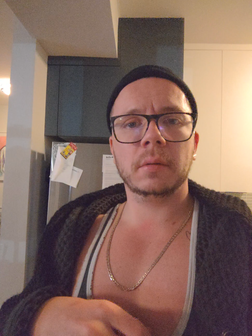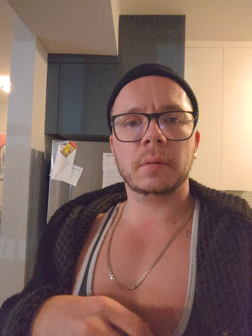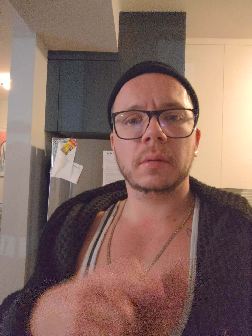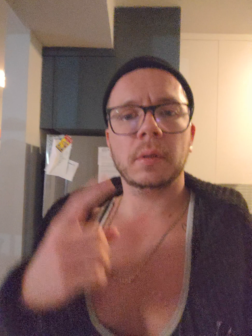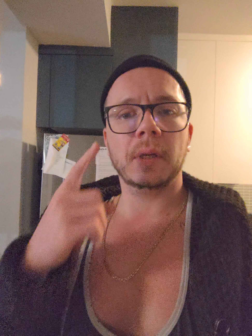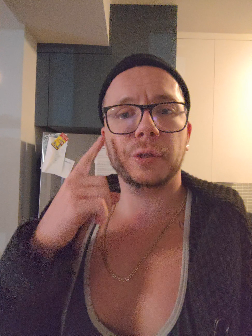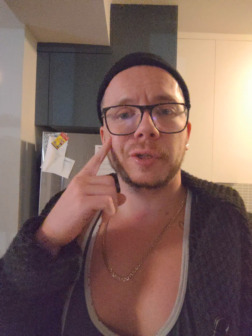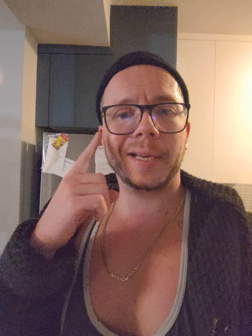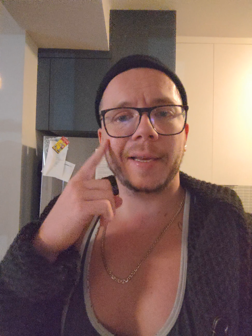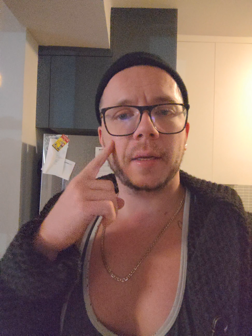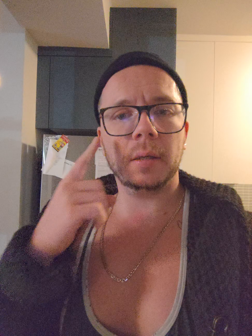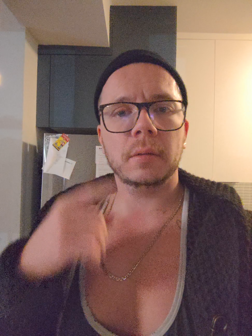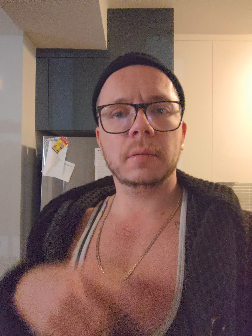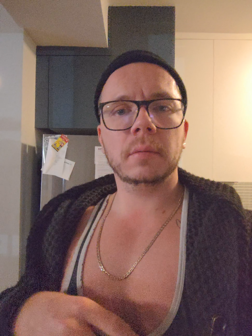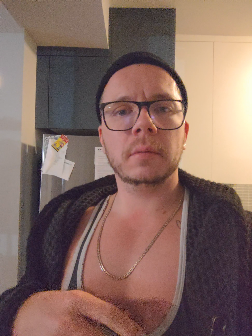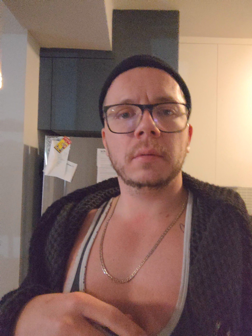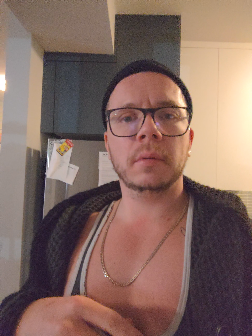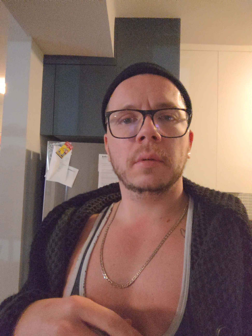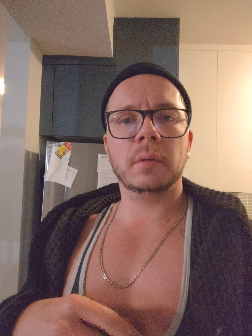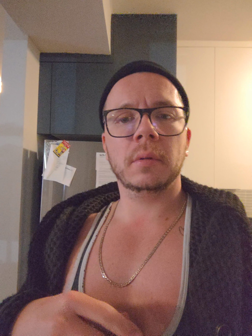cheek